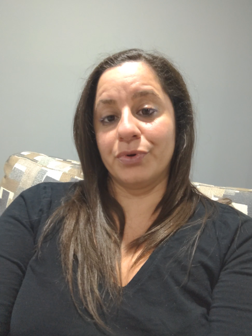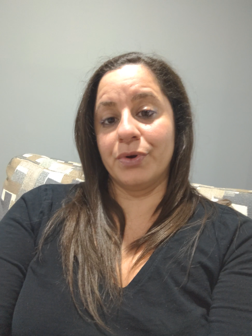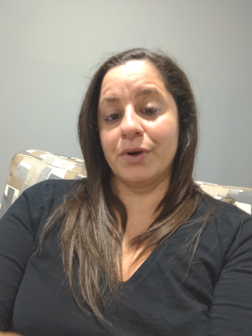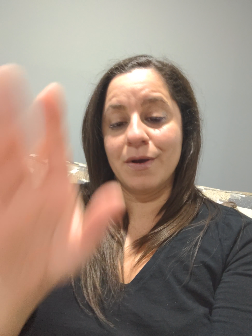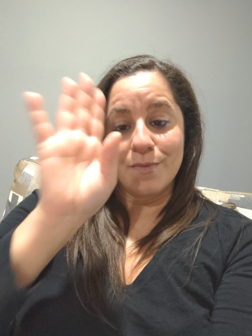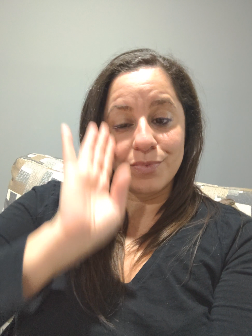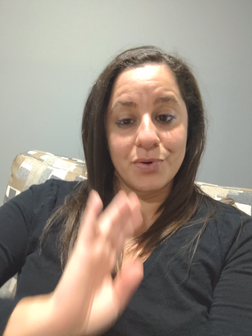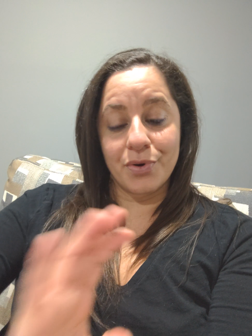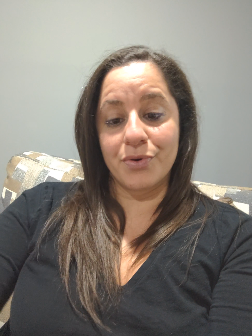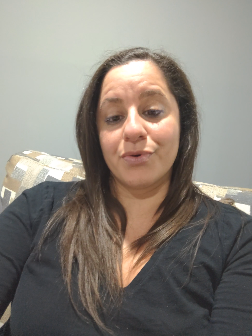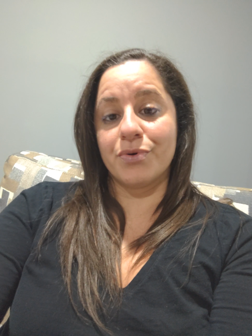brown